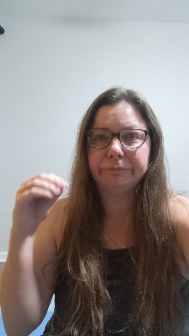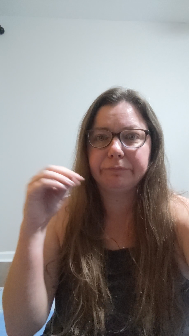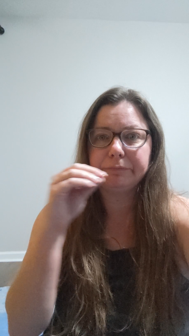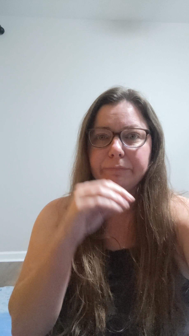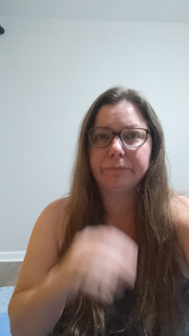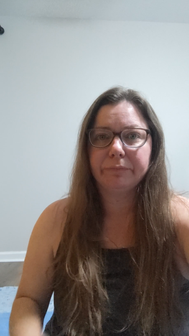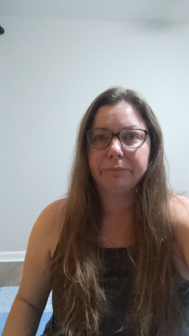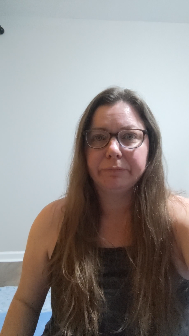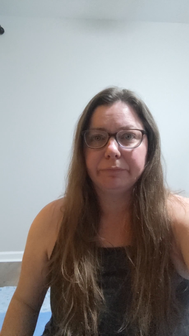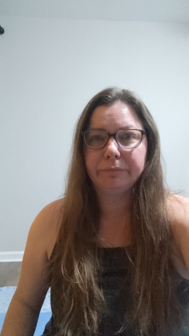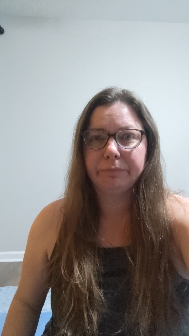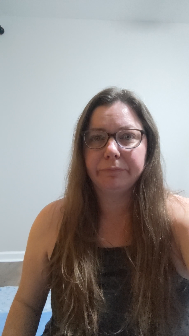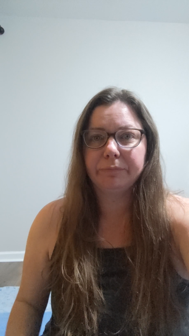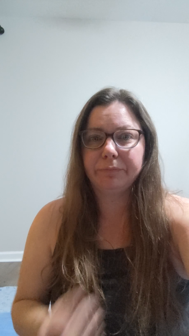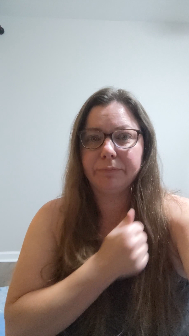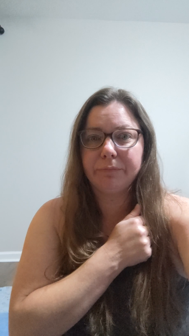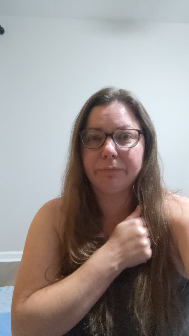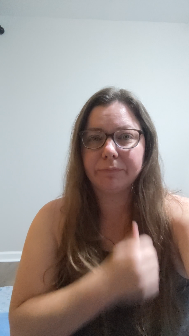love